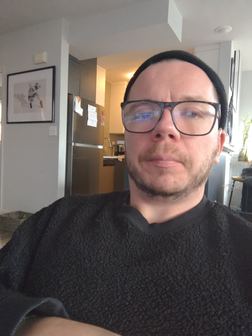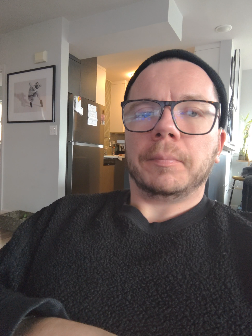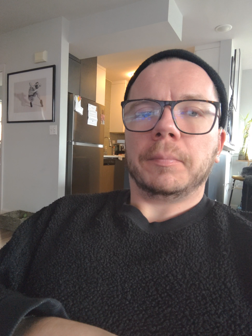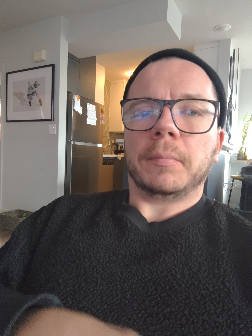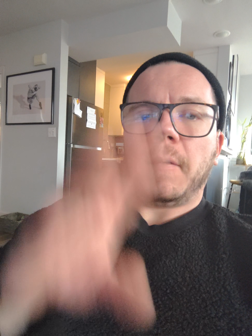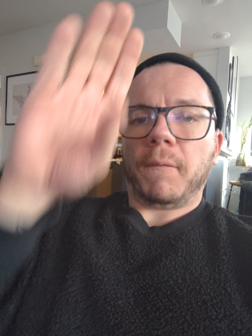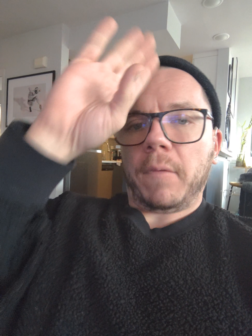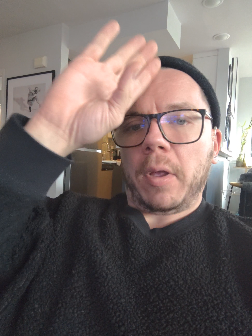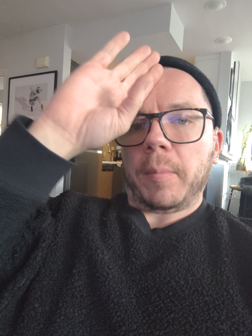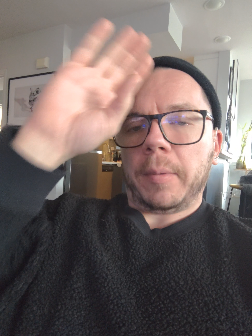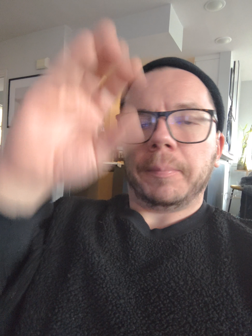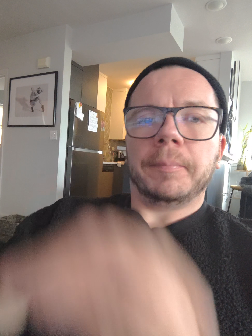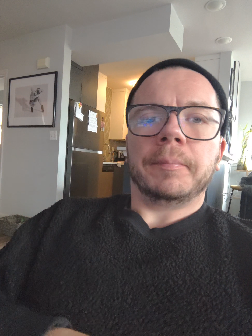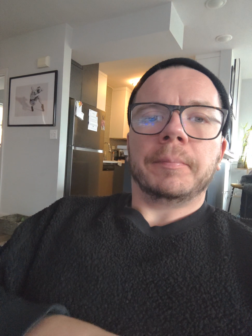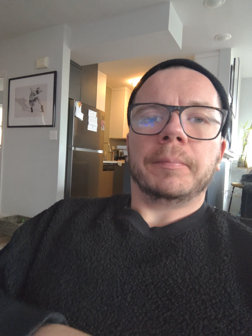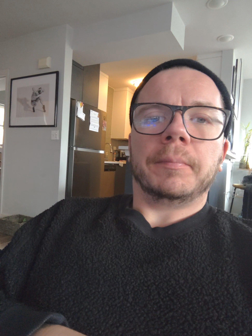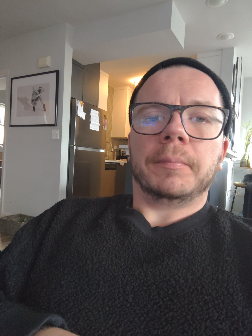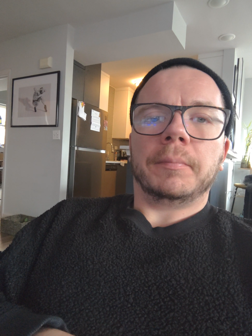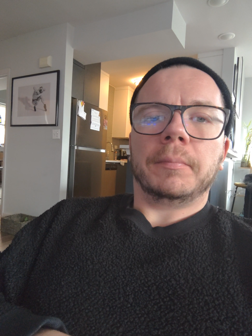fireman